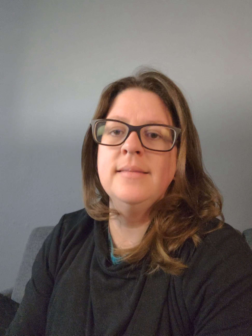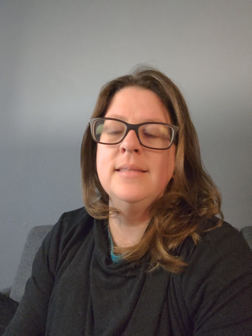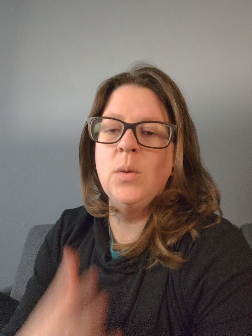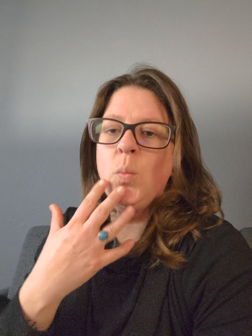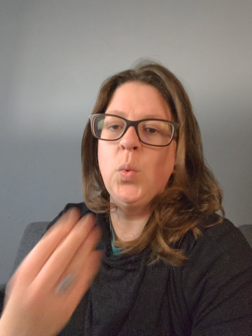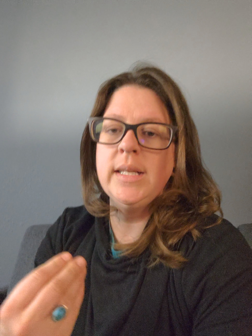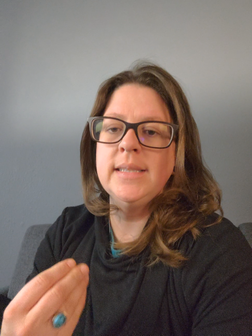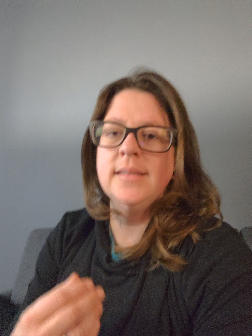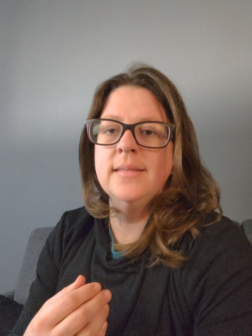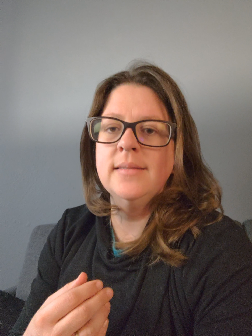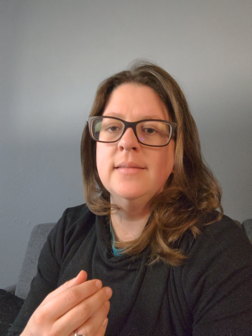wet